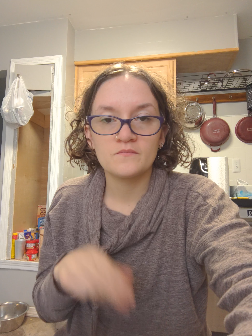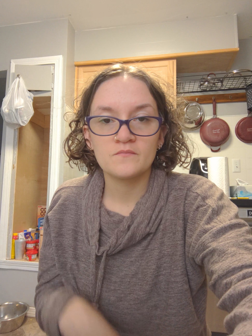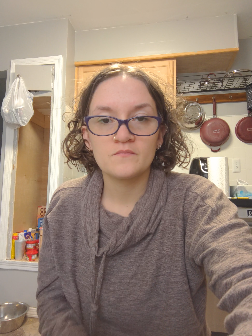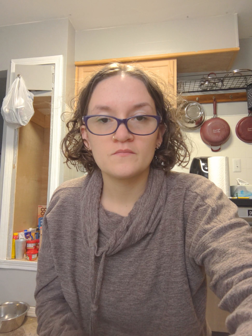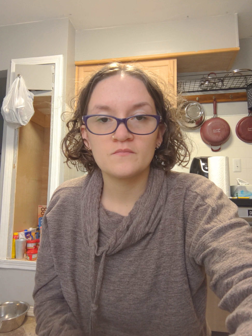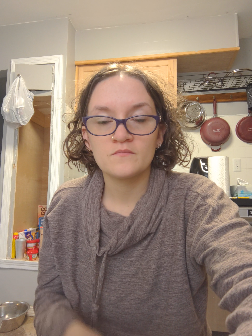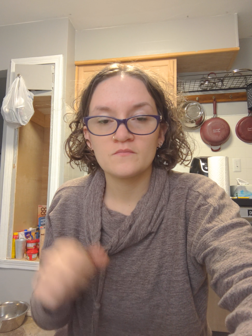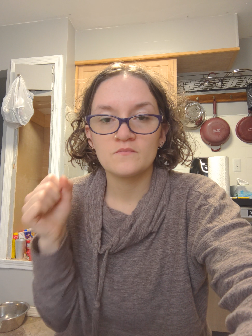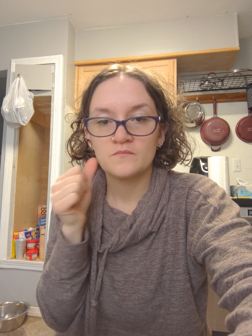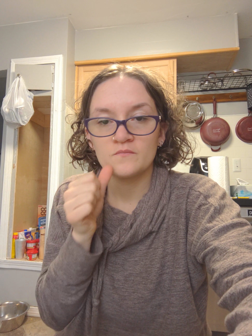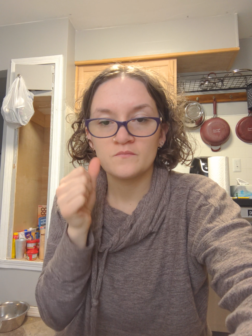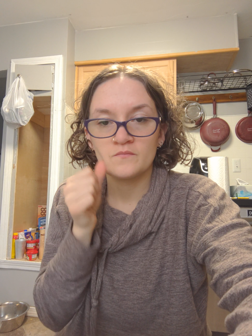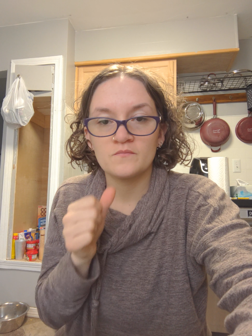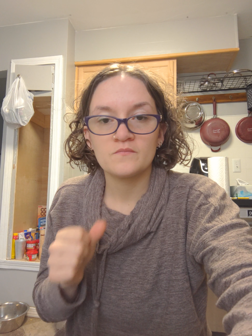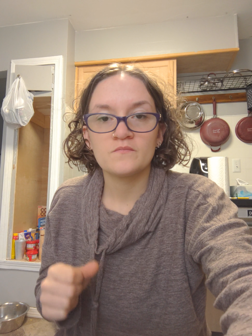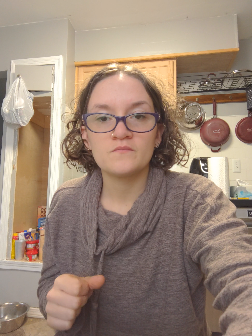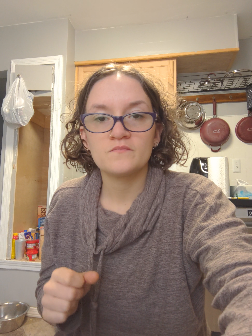girl